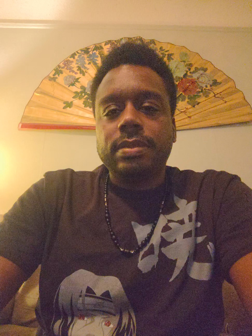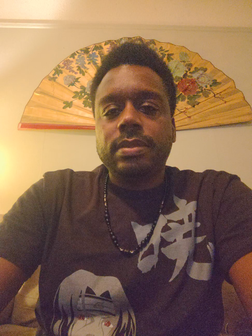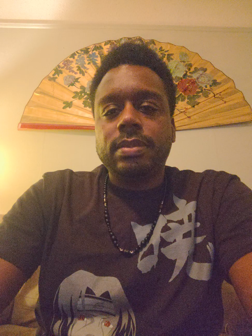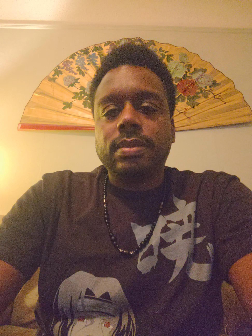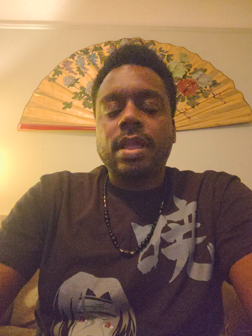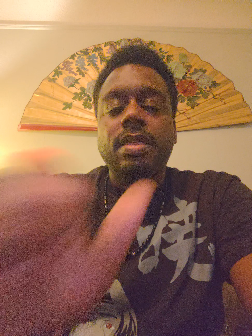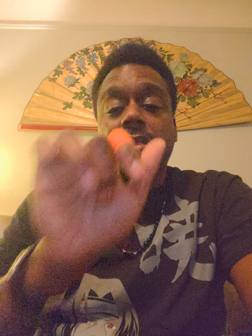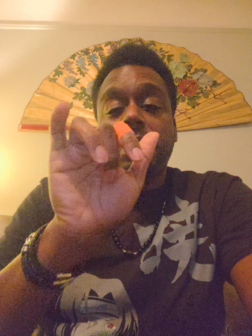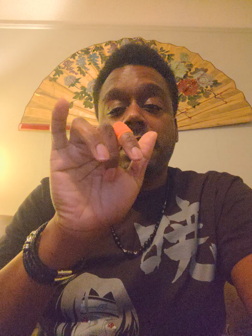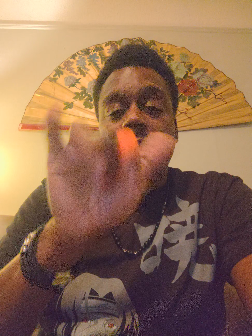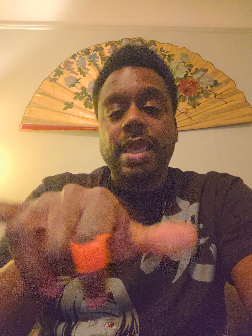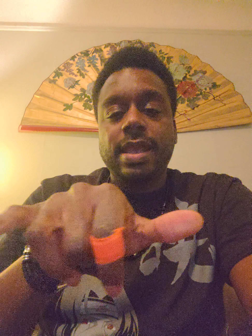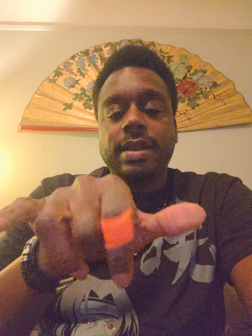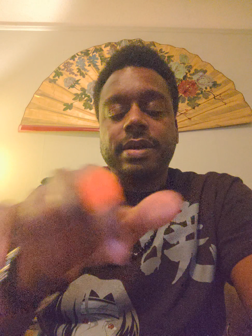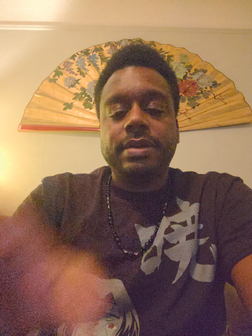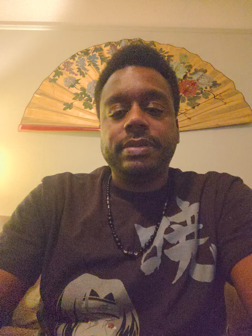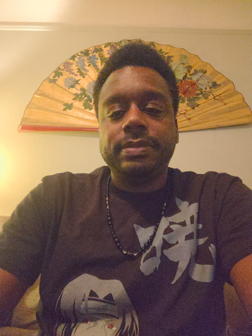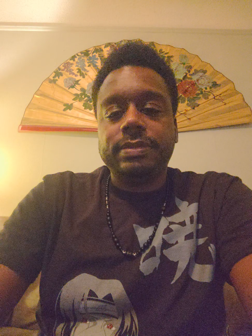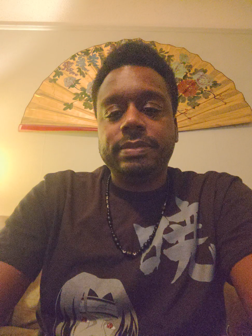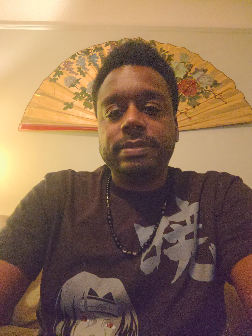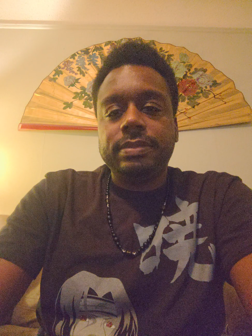that